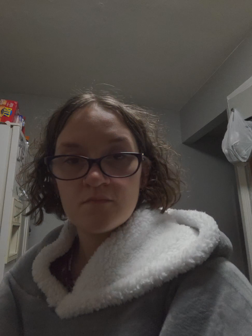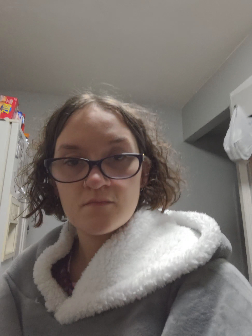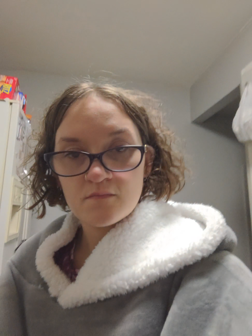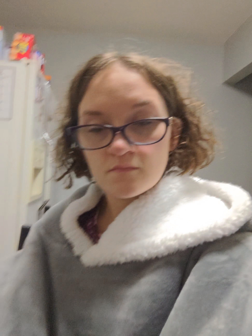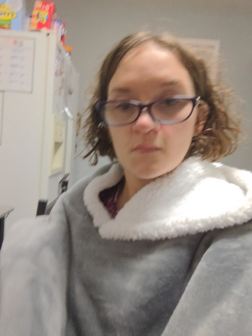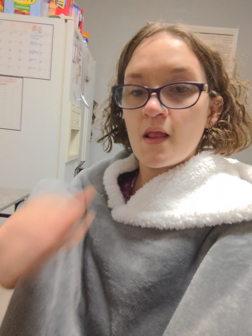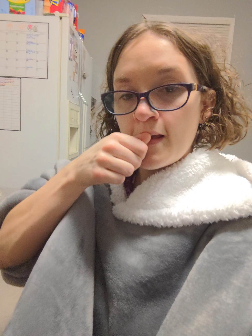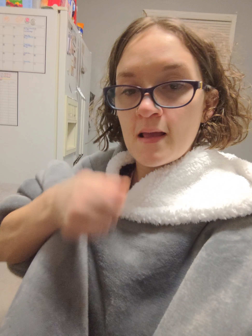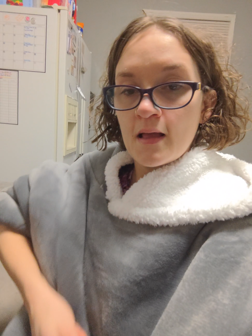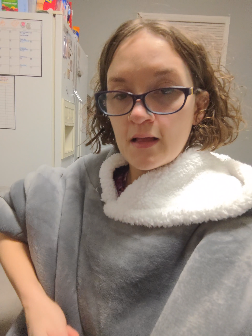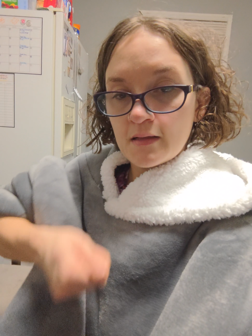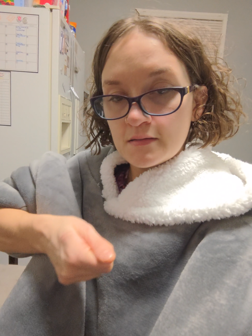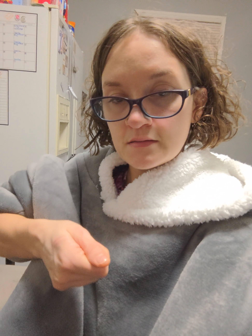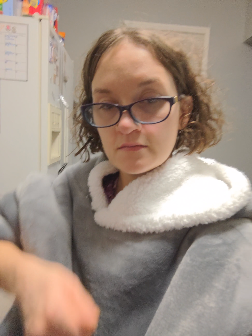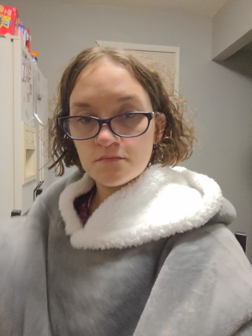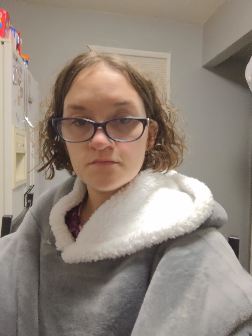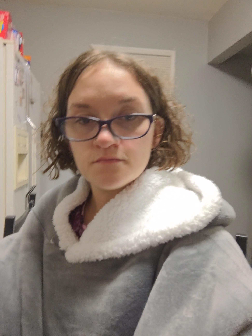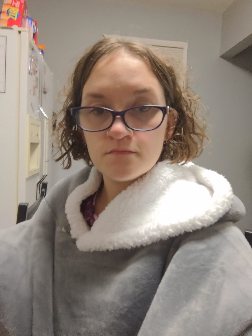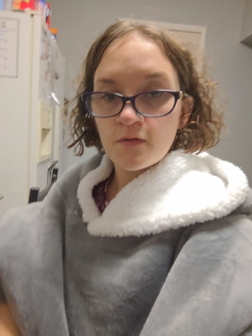hide